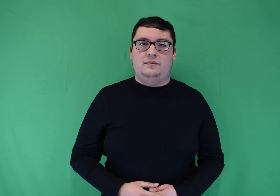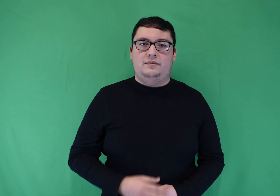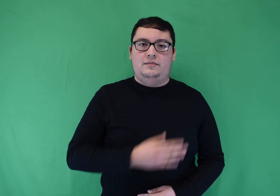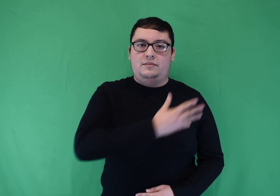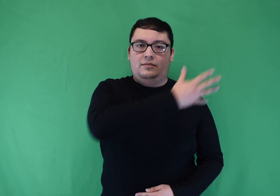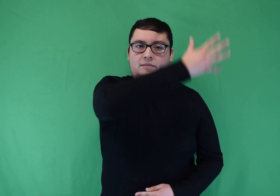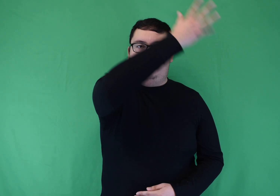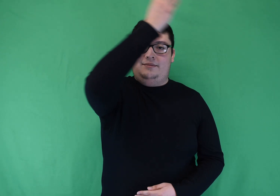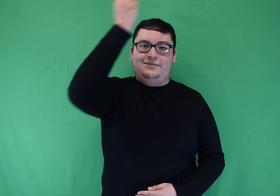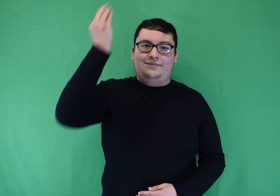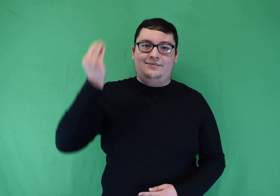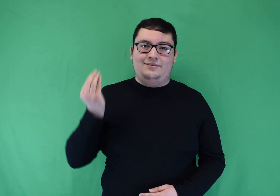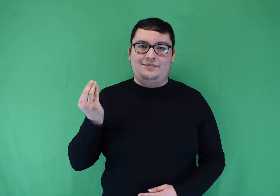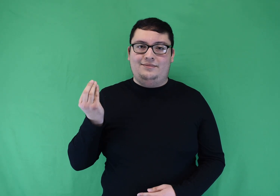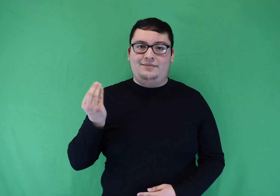bonito